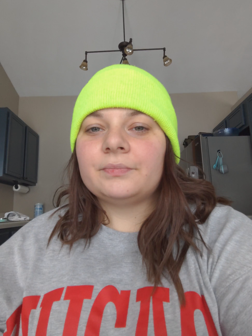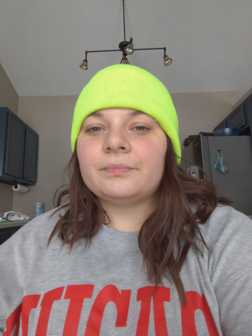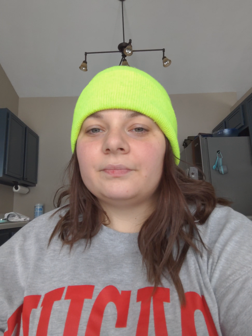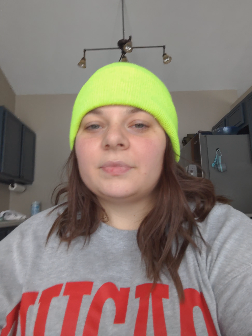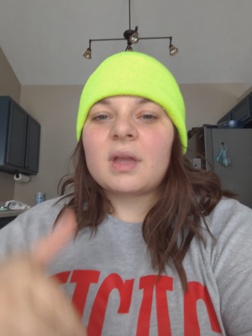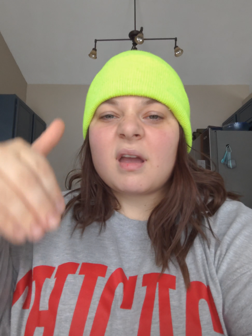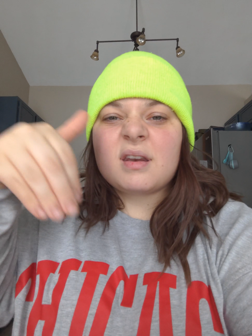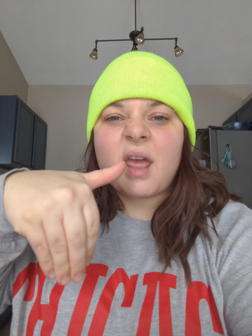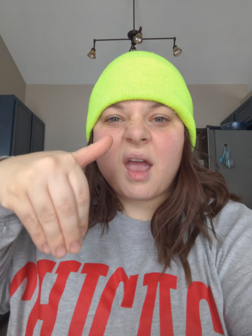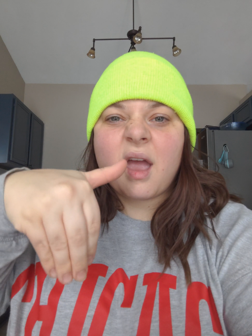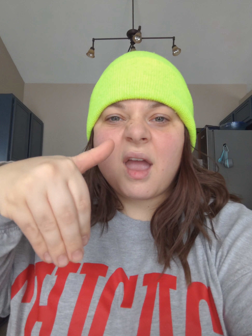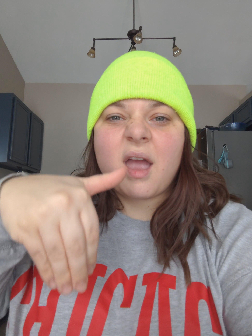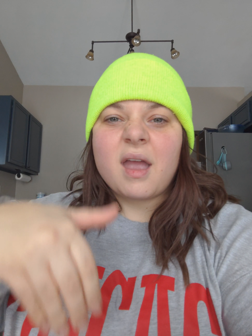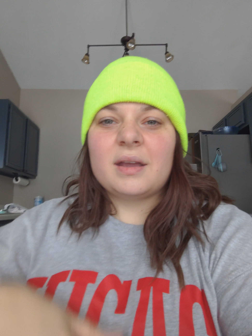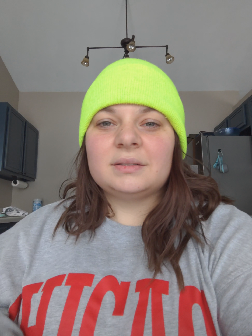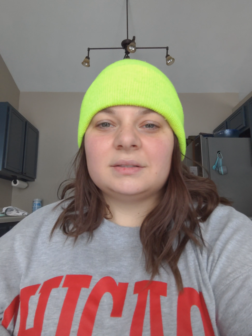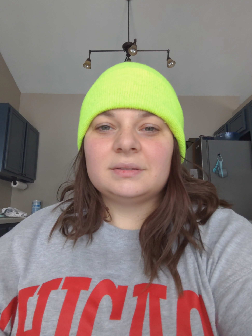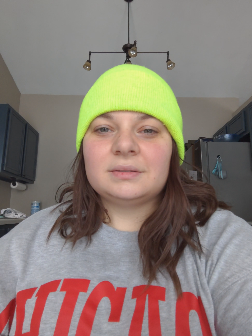night